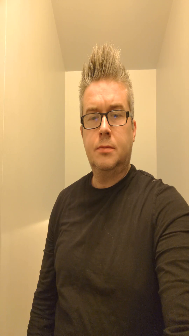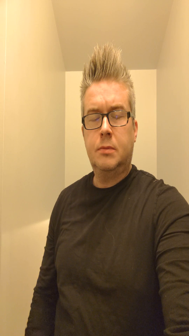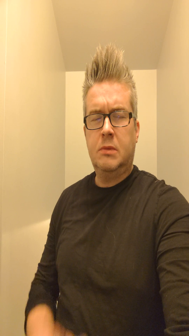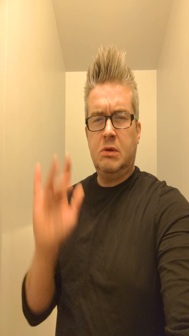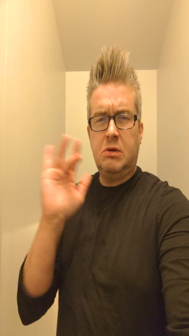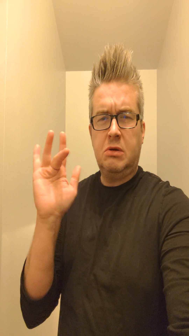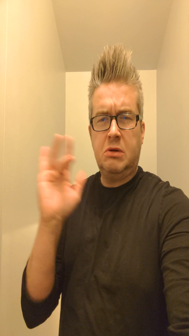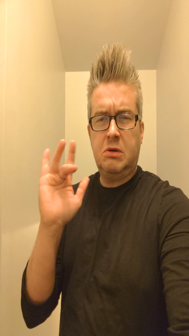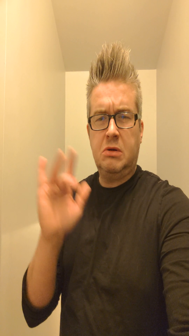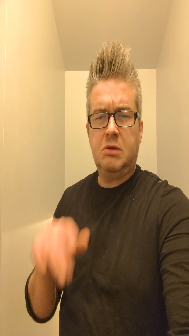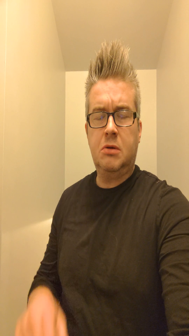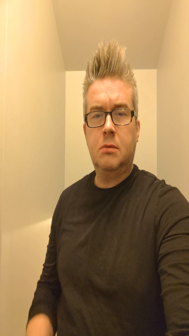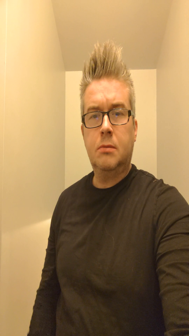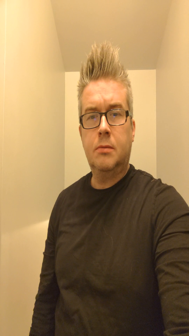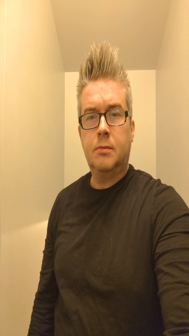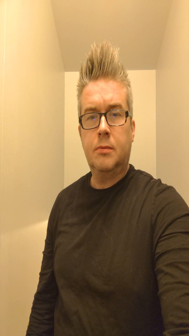yucky